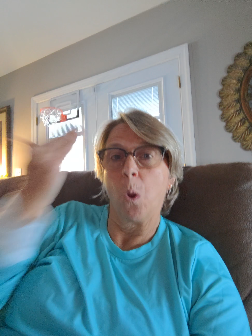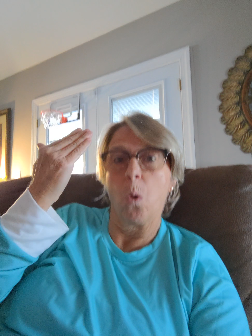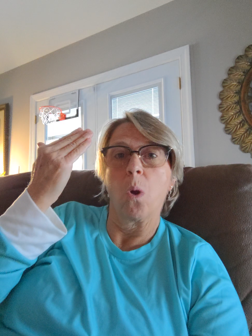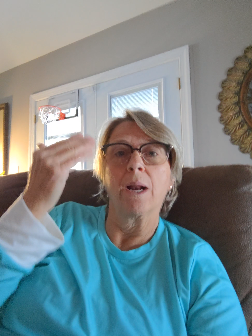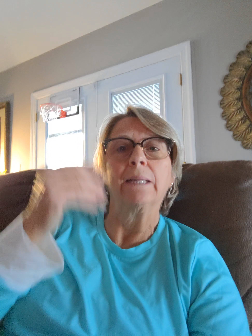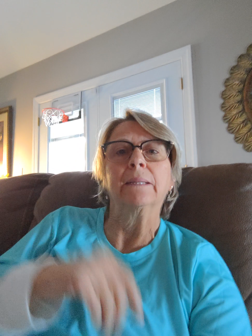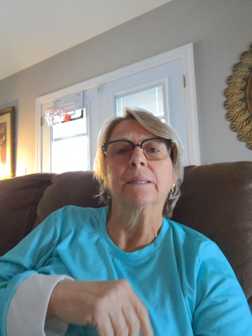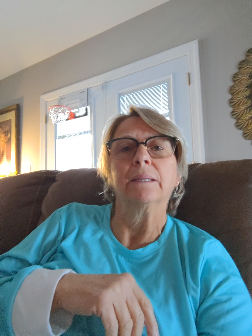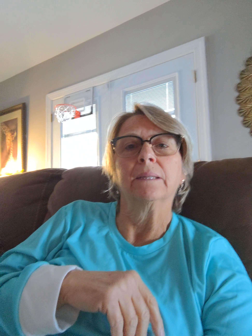morning